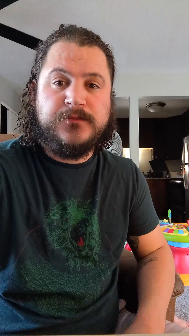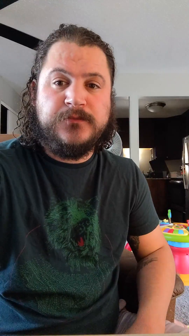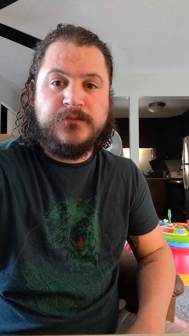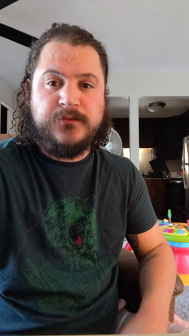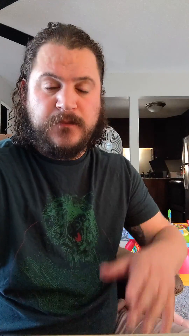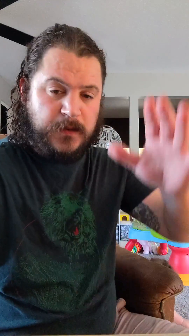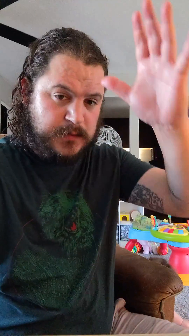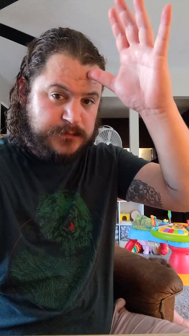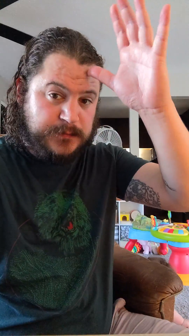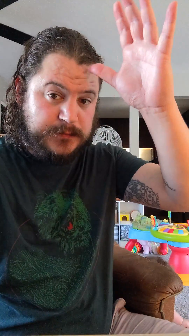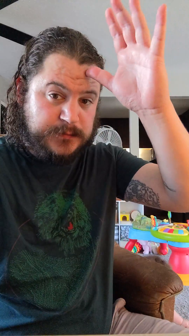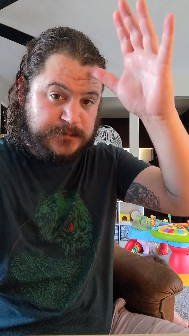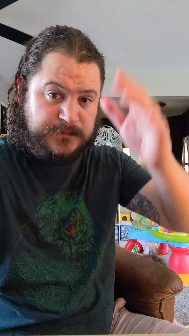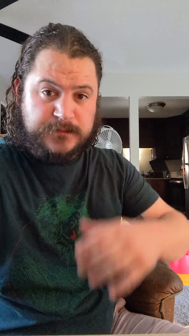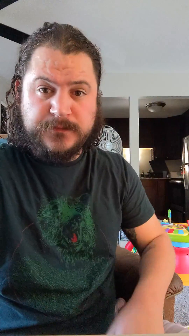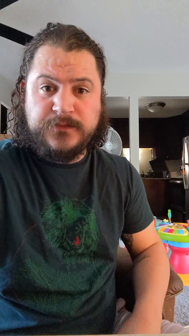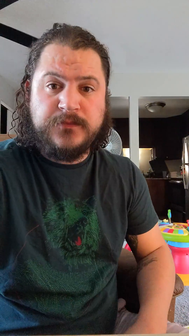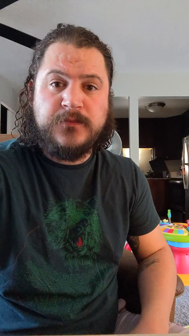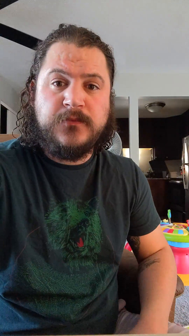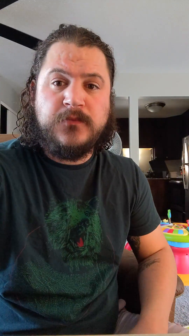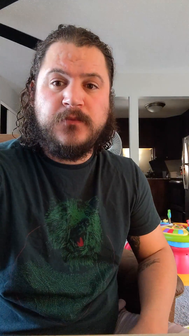daddy